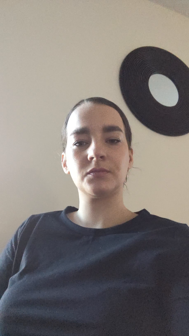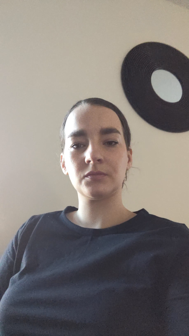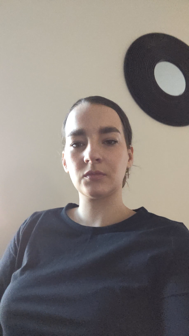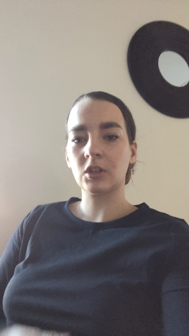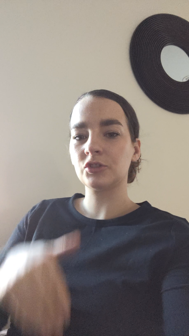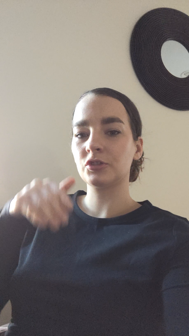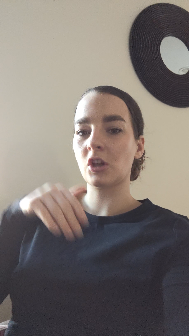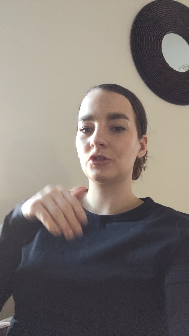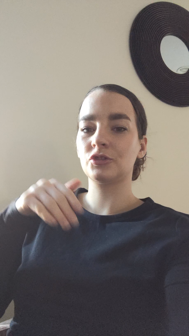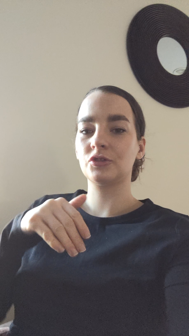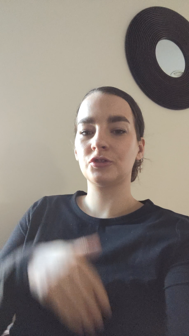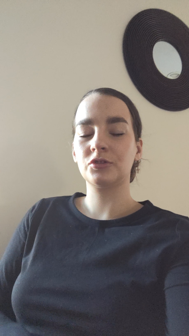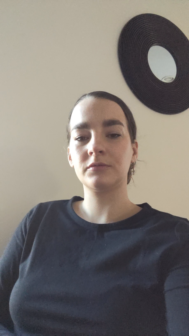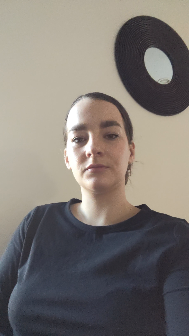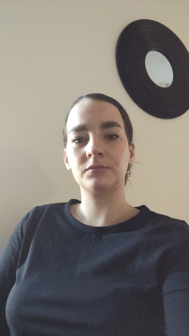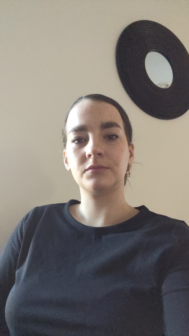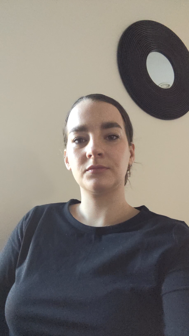doctor